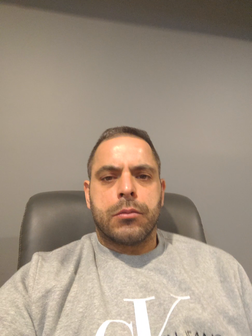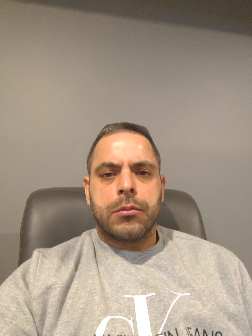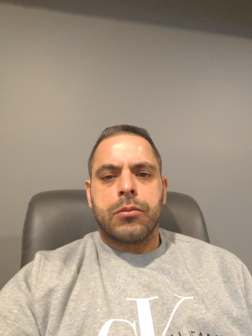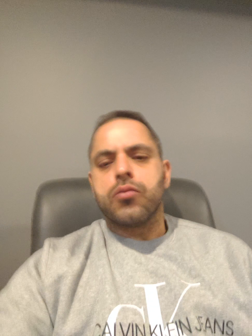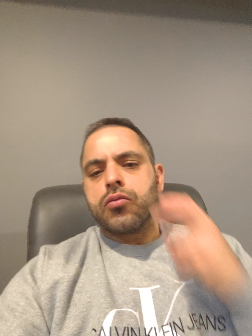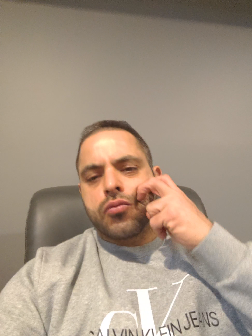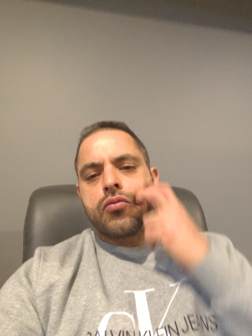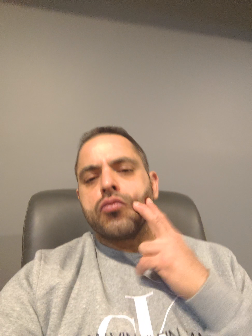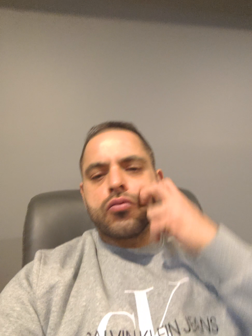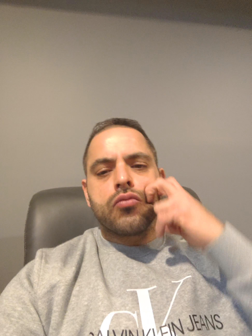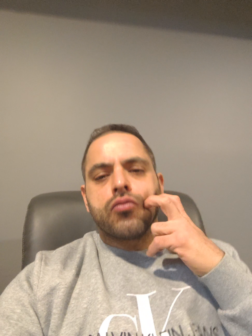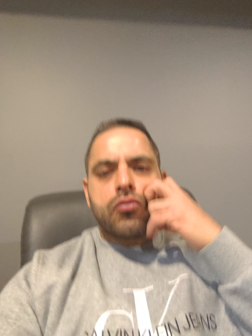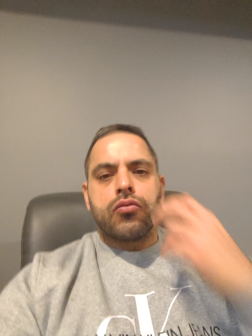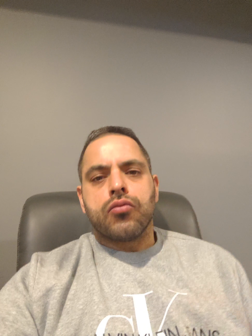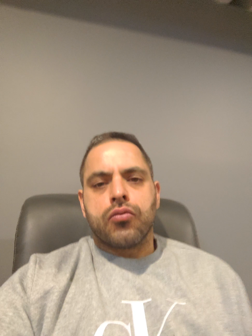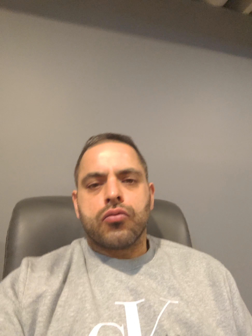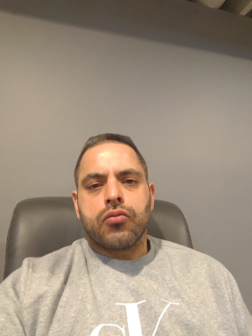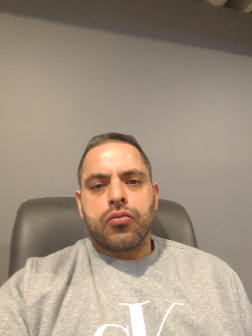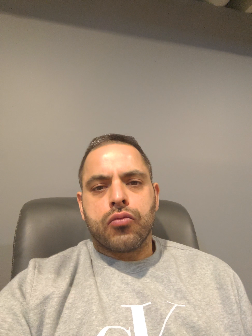gum